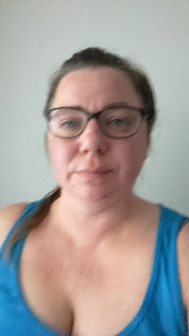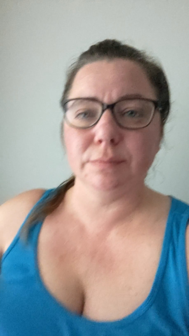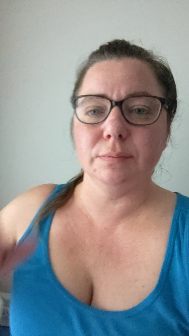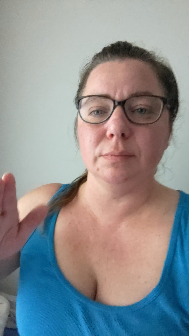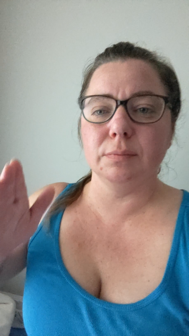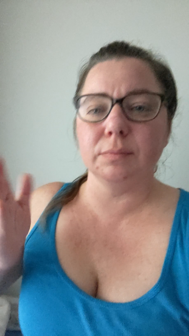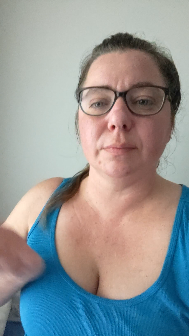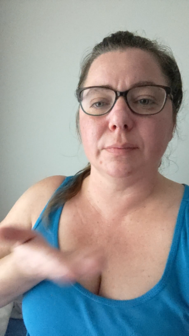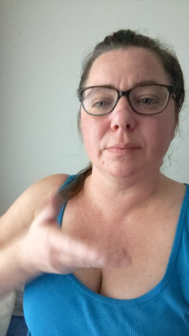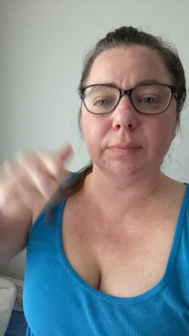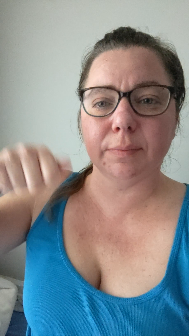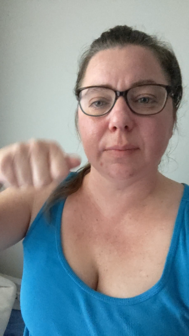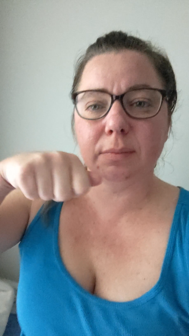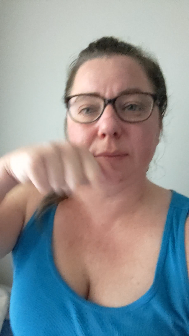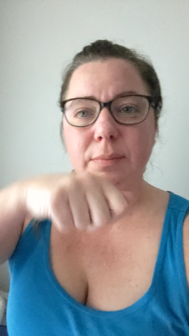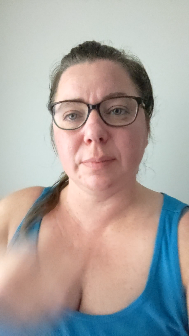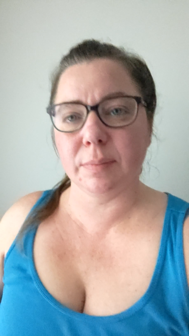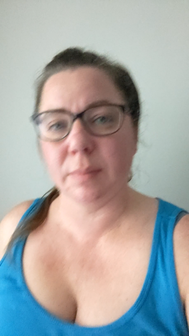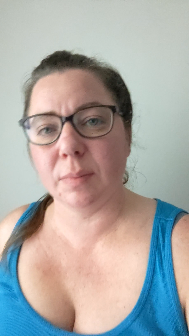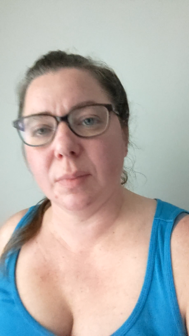basket